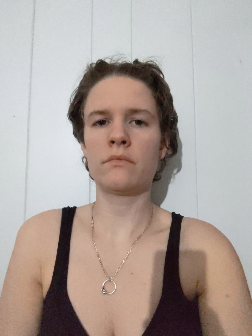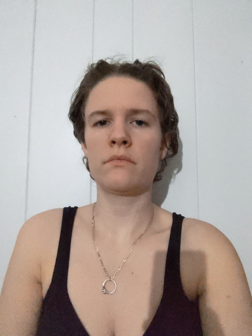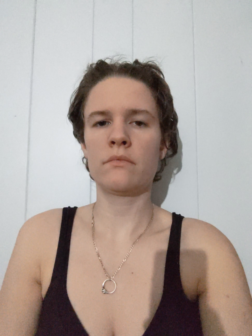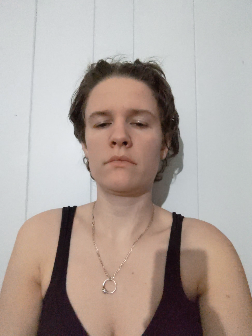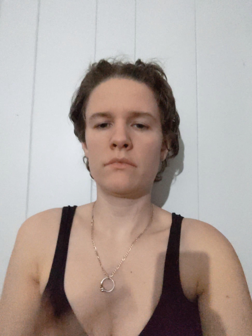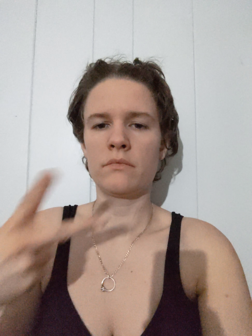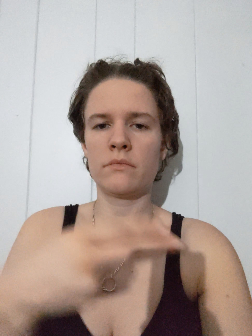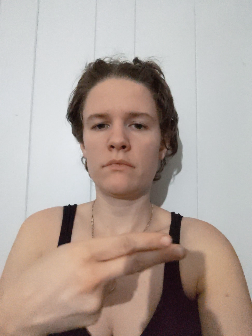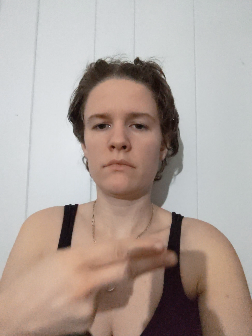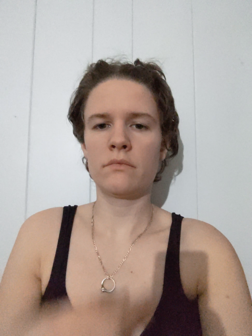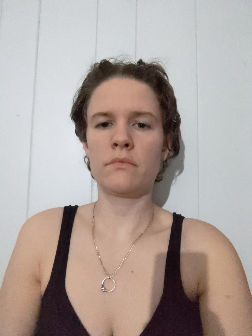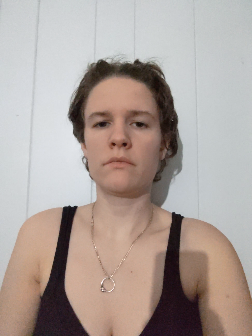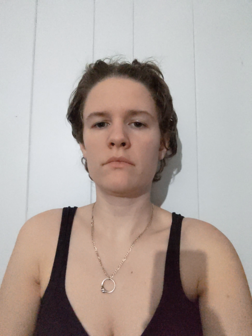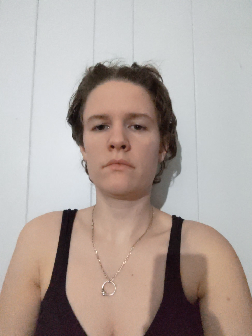cut